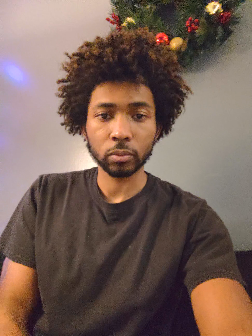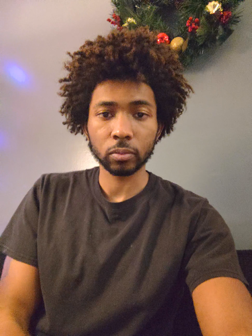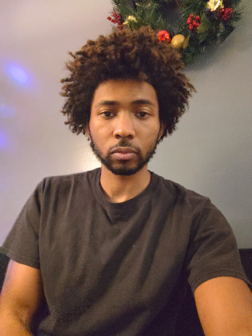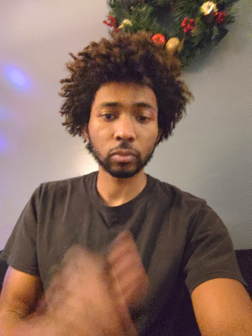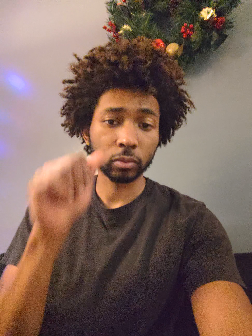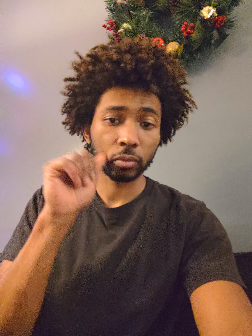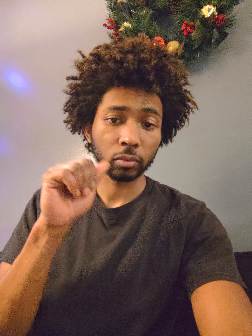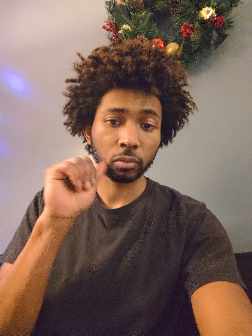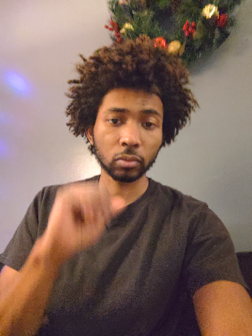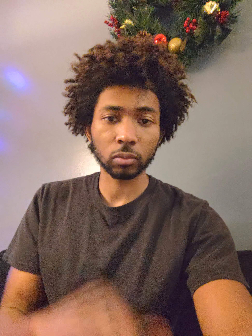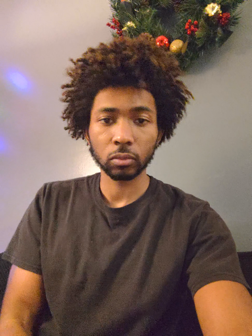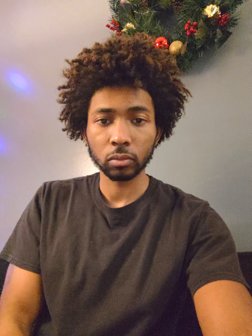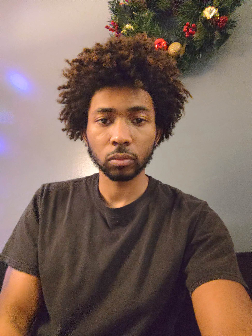aunt